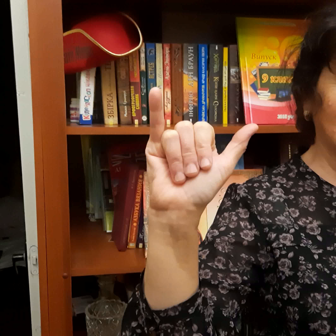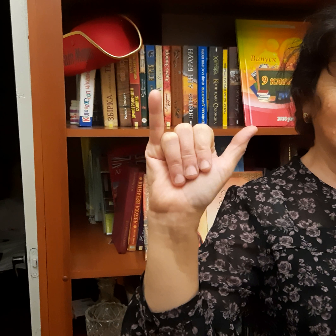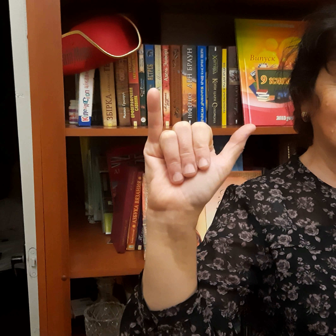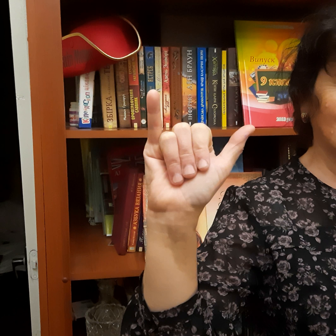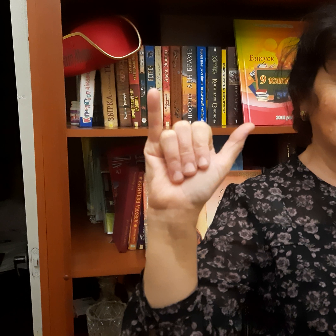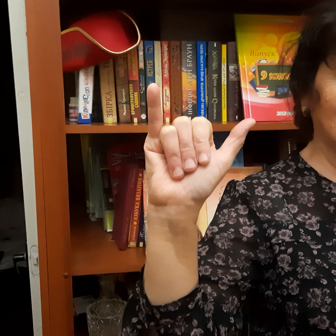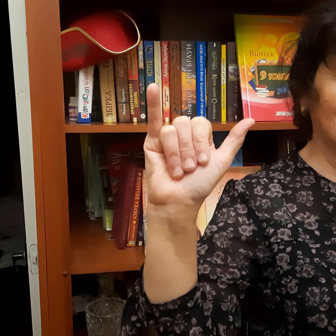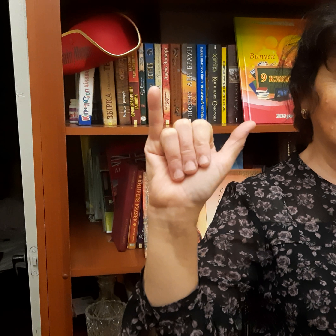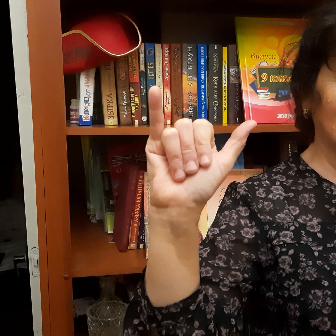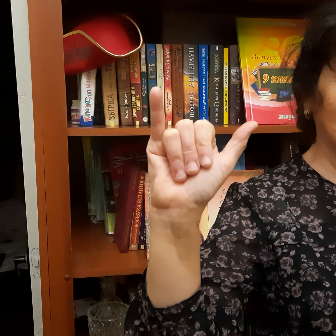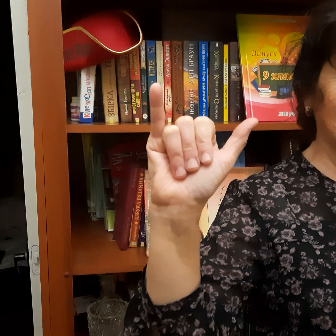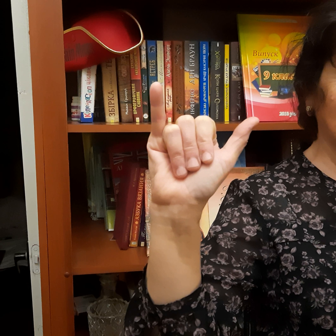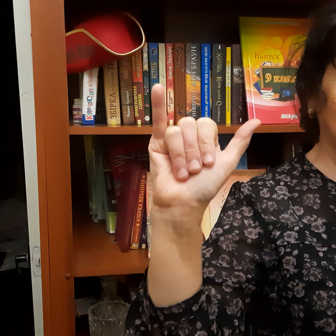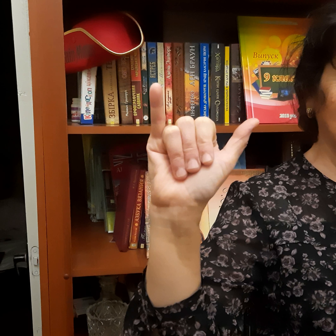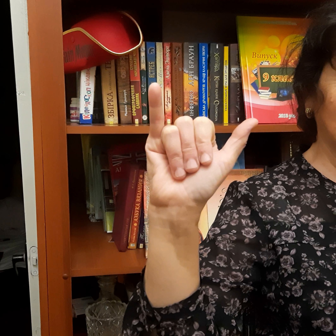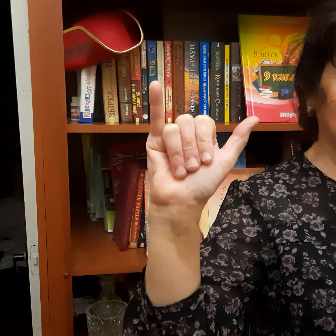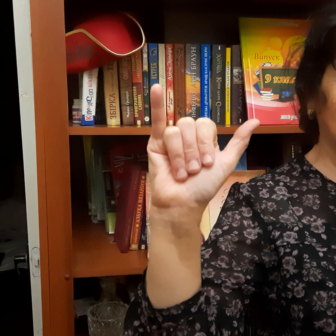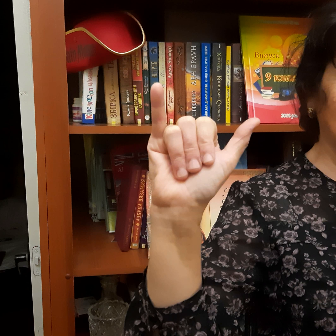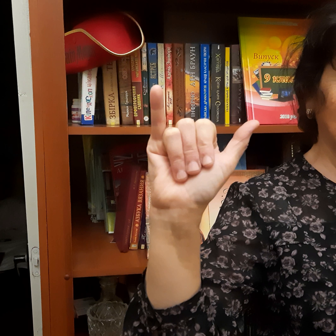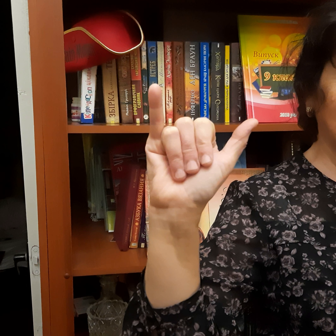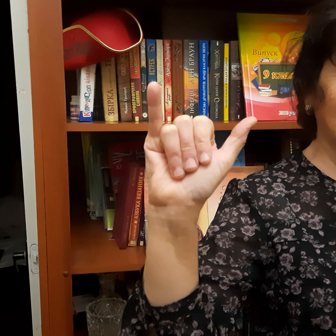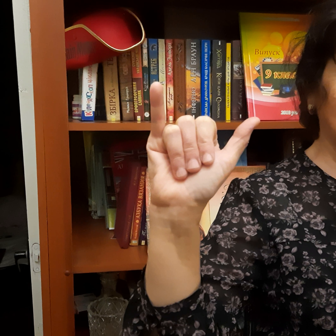У